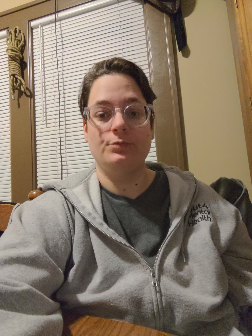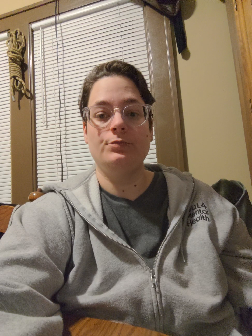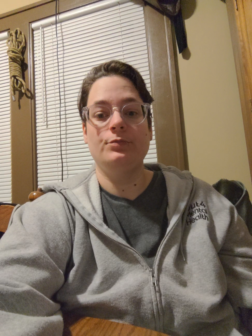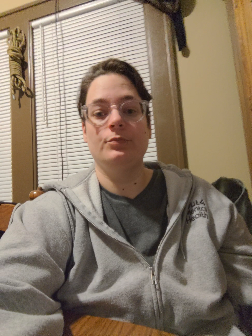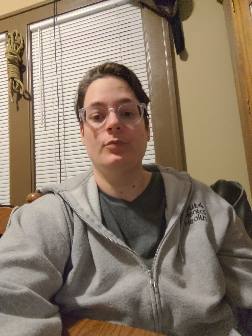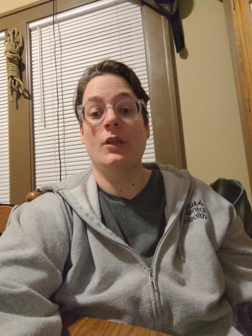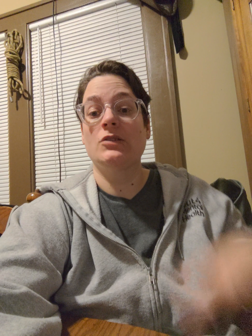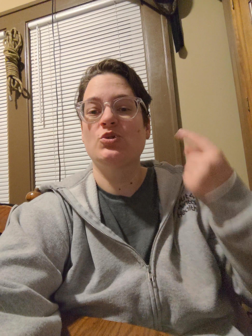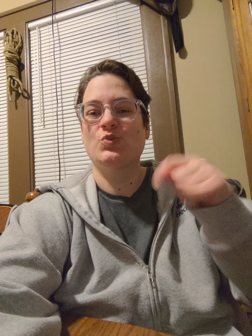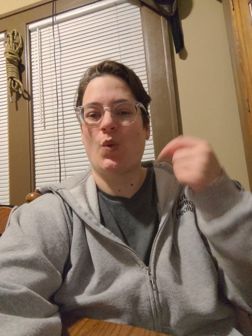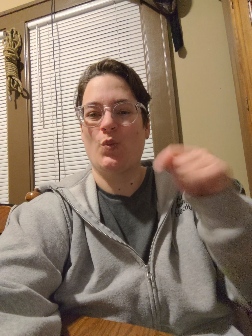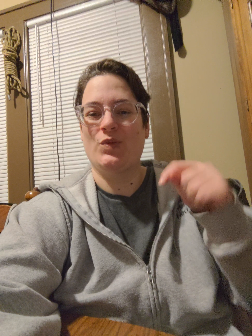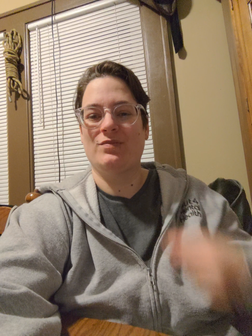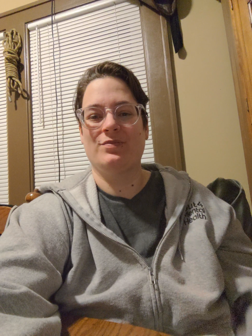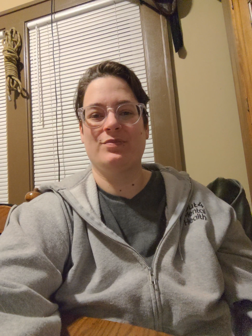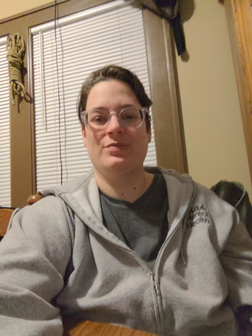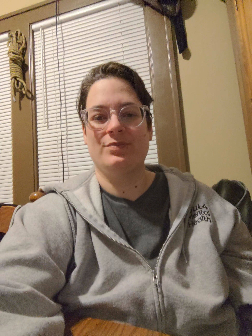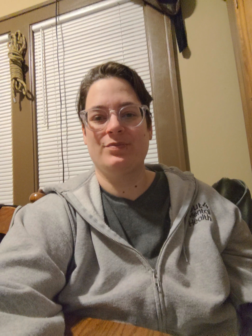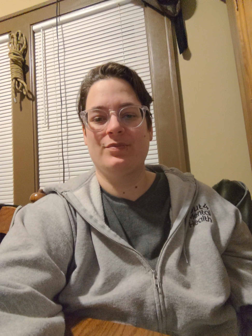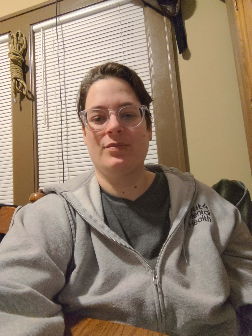toy